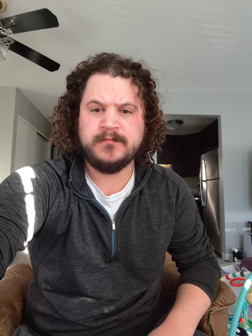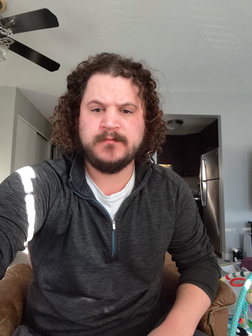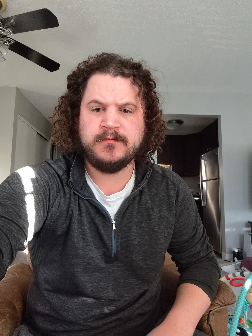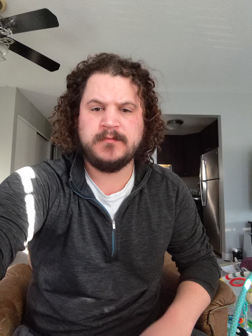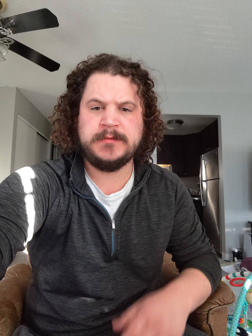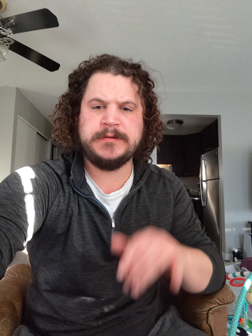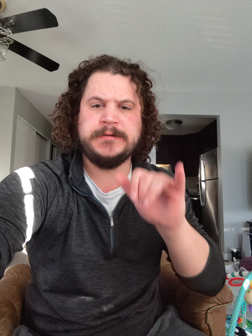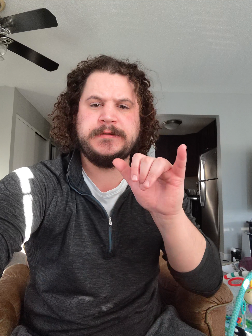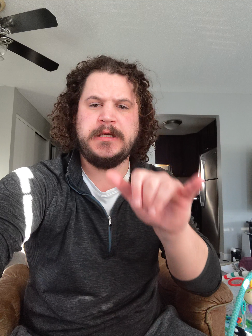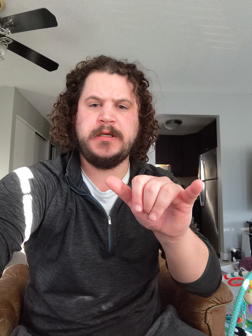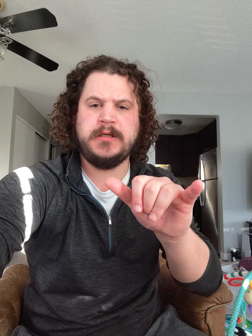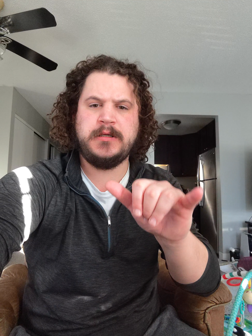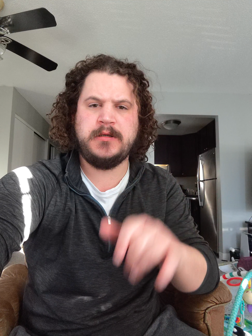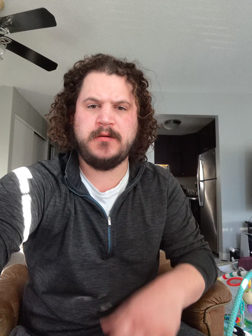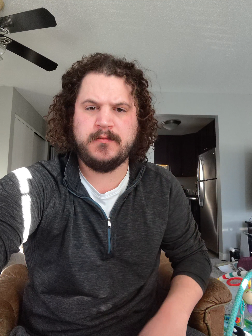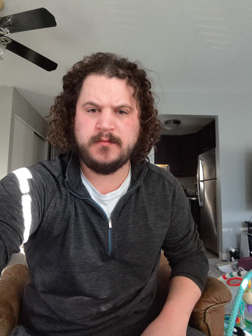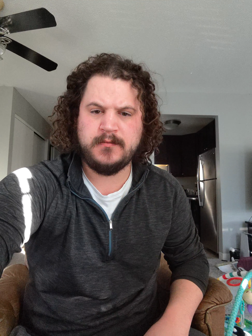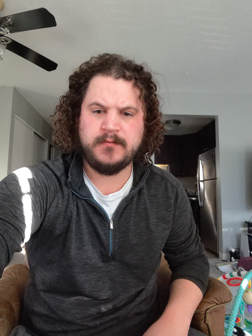stay